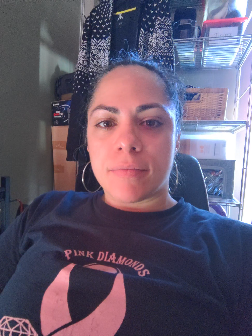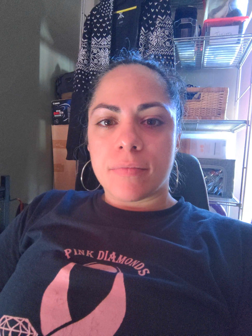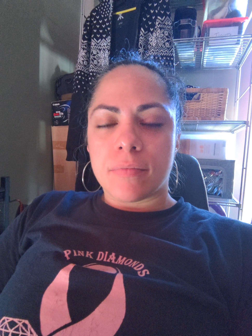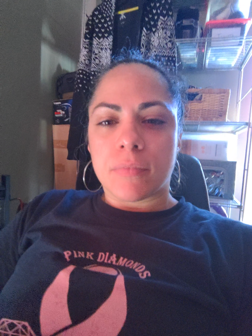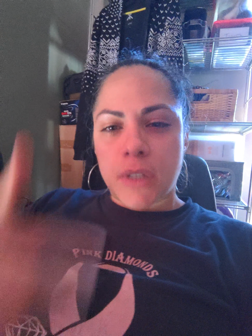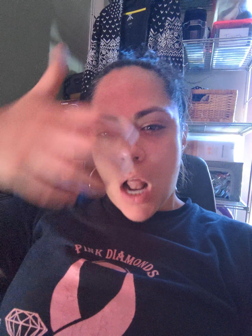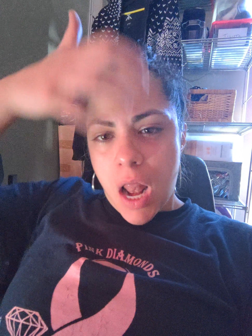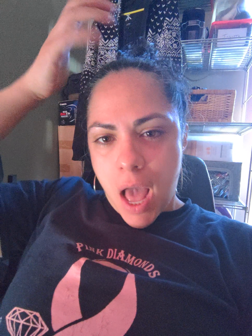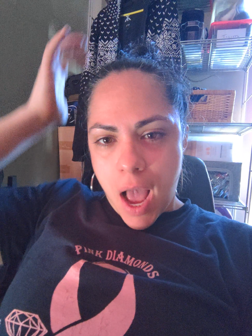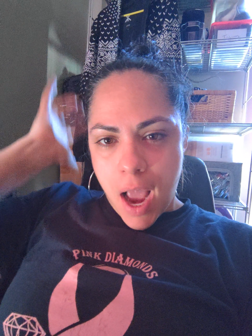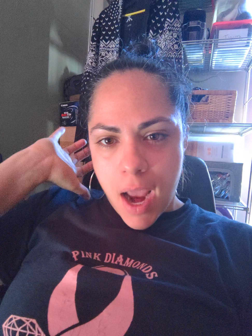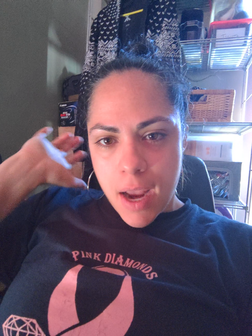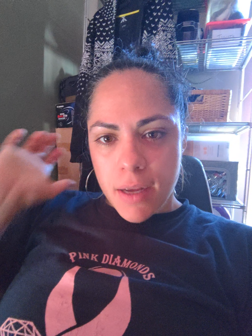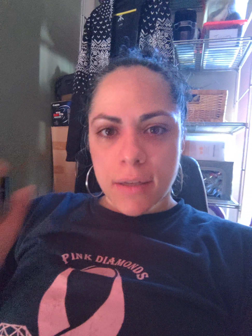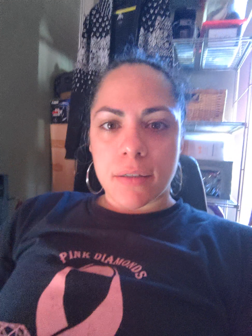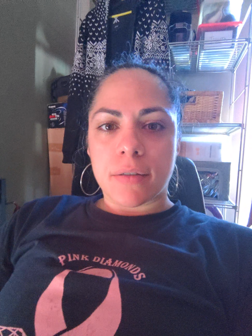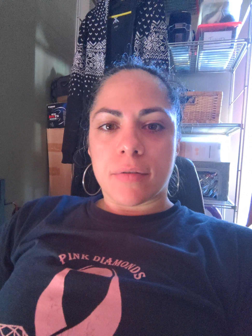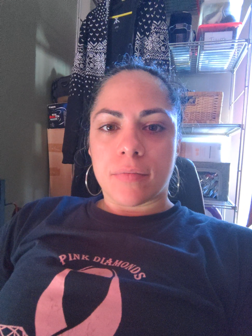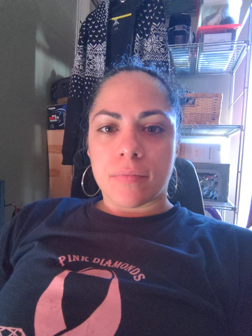lion